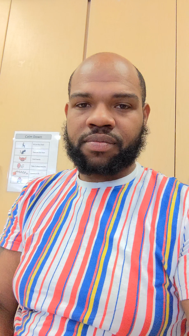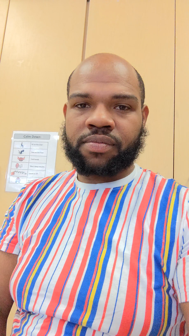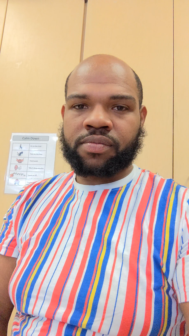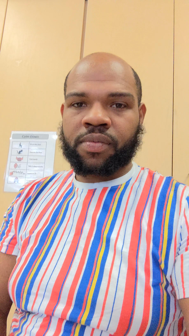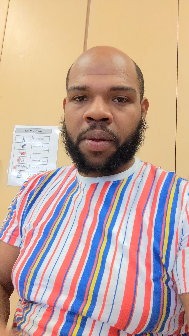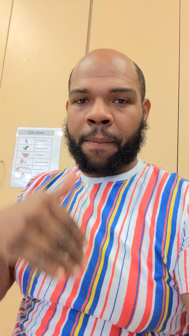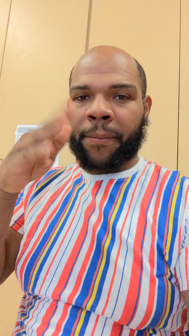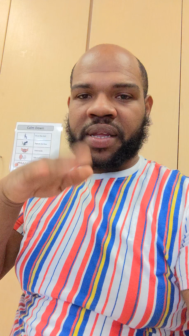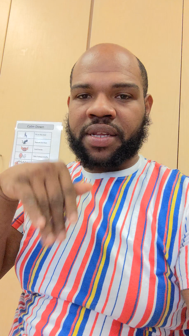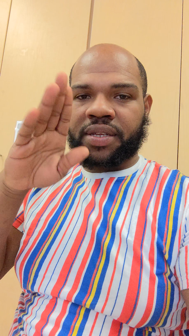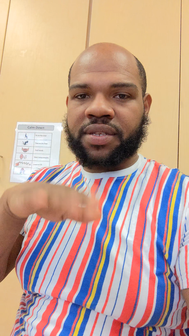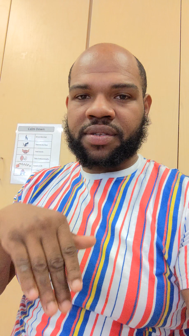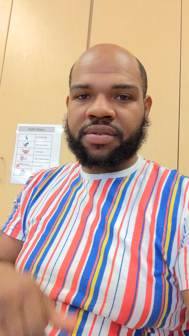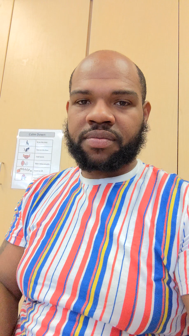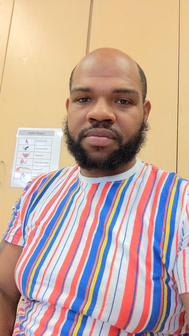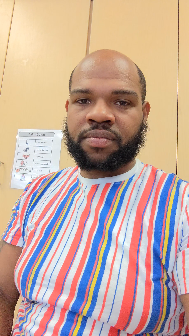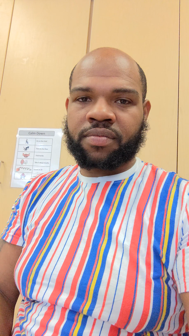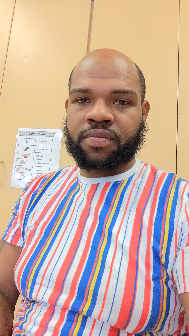paint